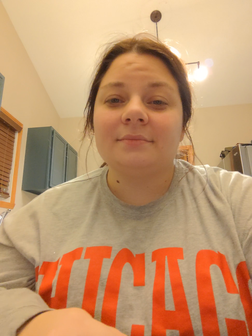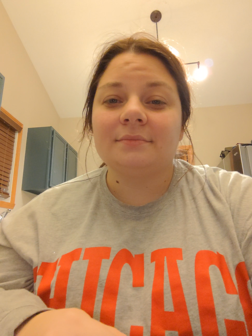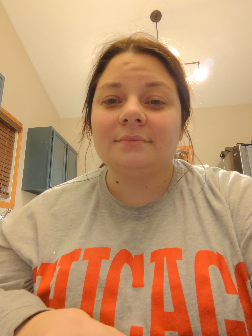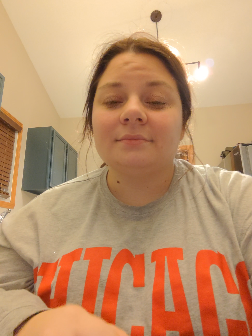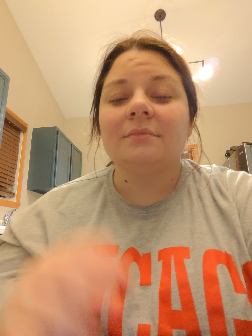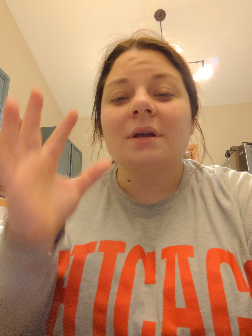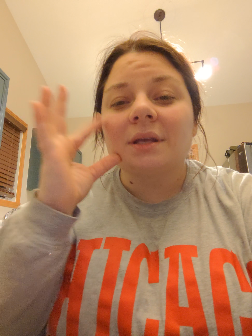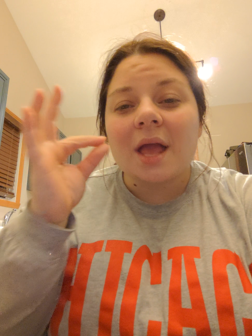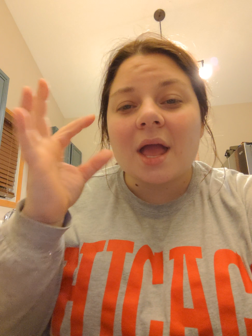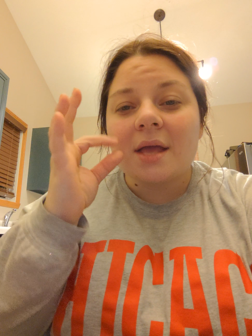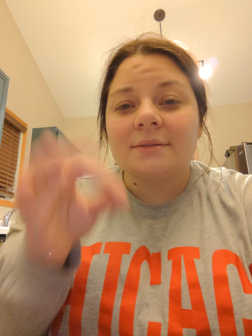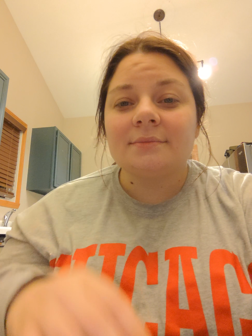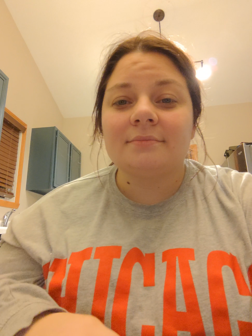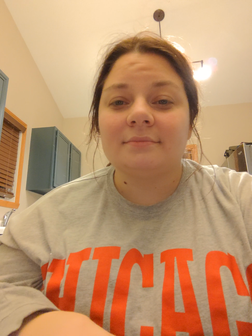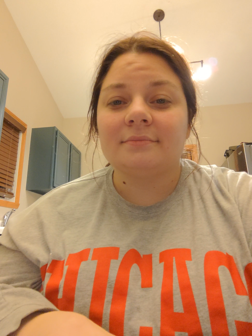cat